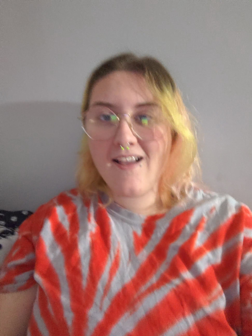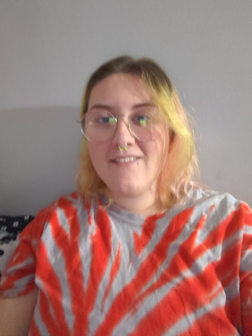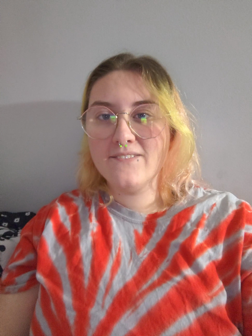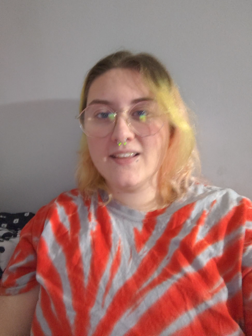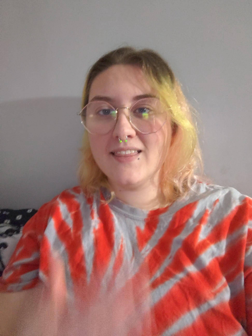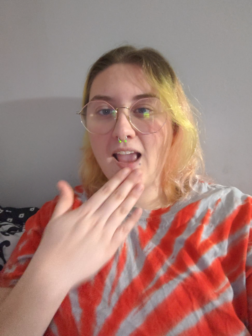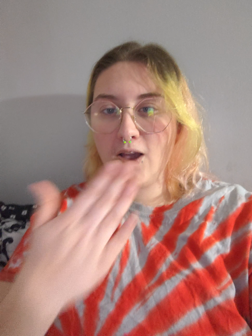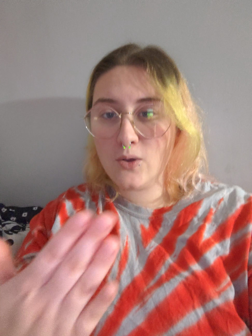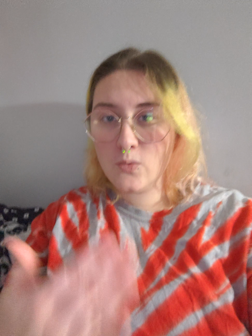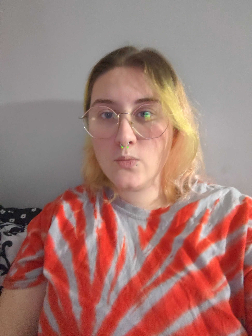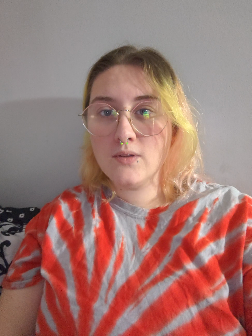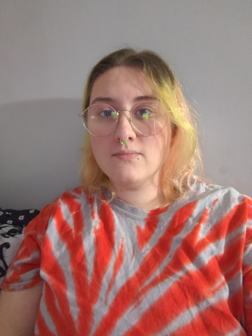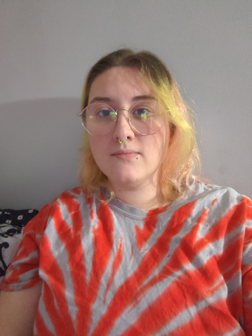thank you